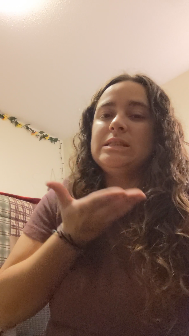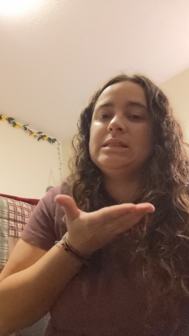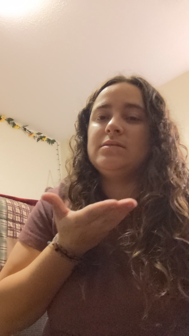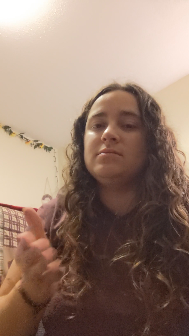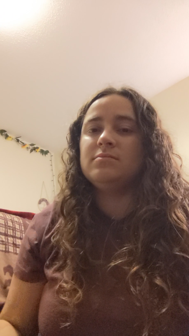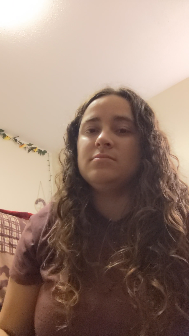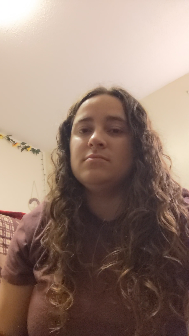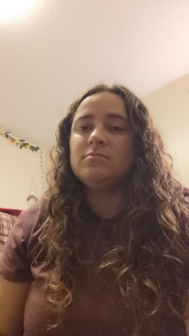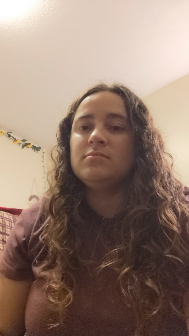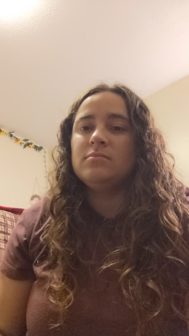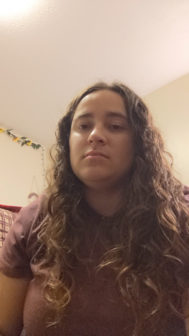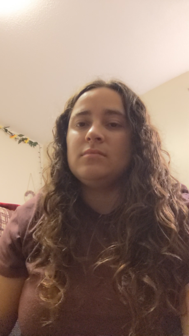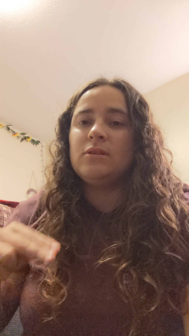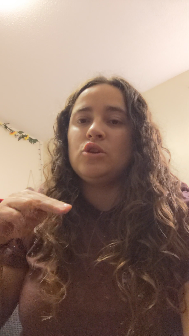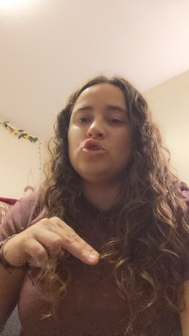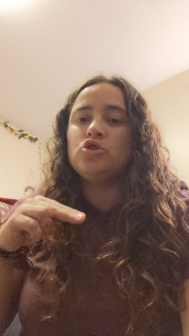nurse